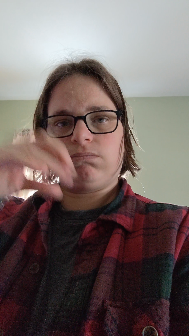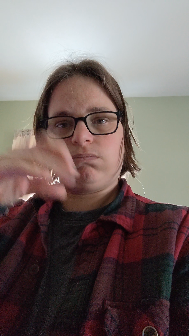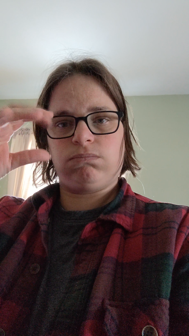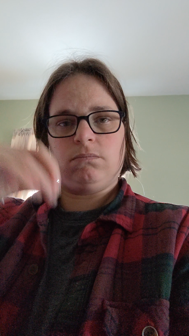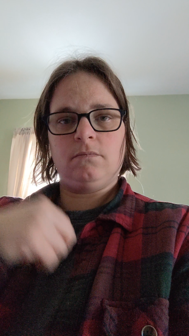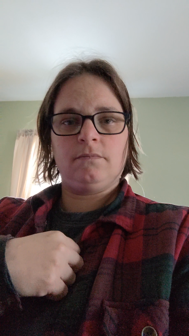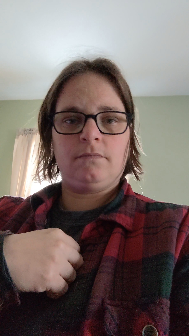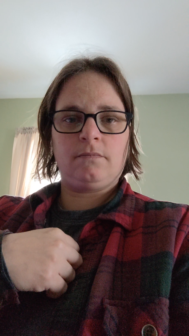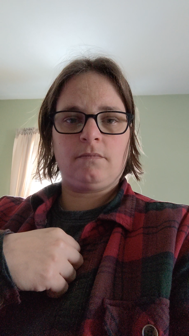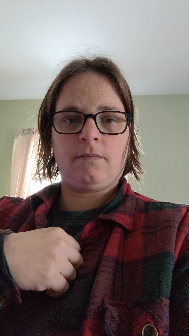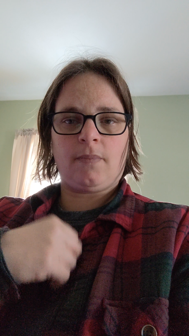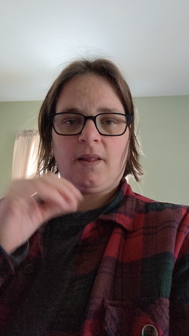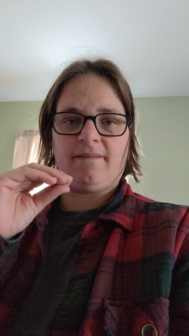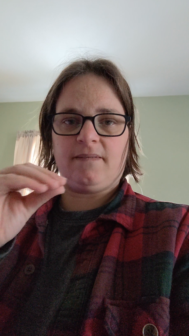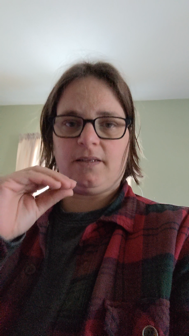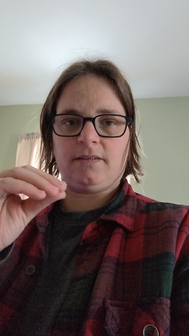fix